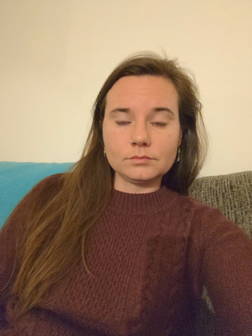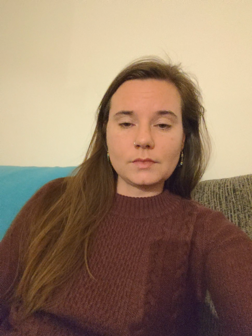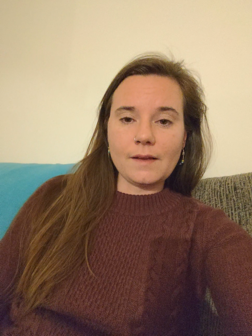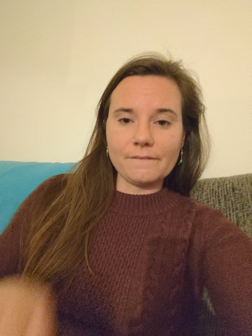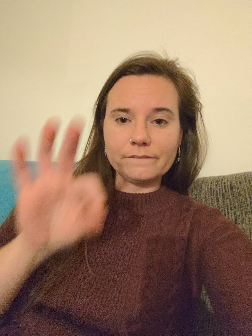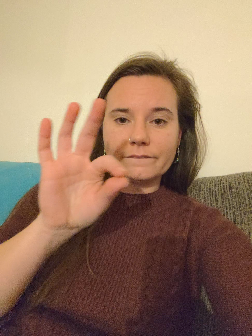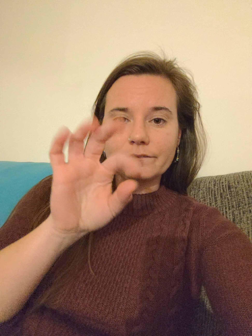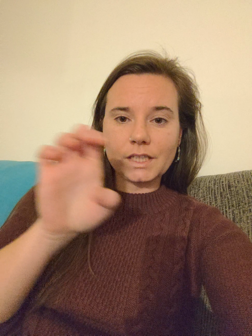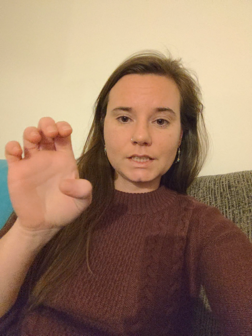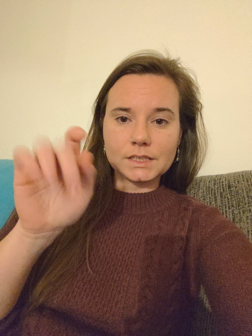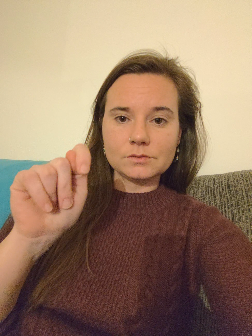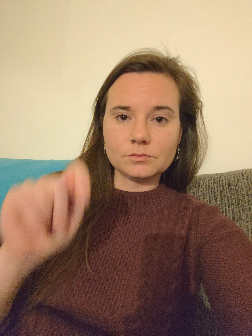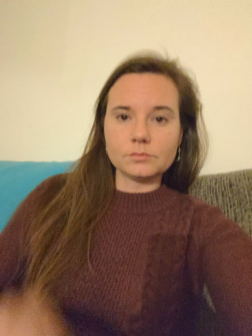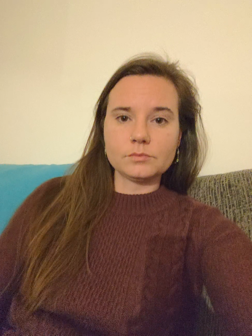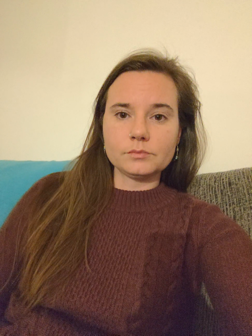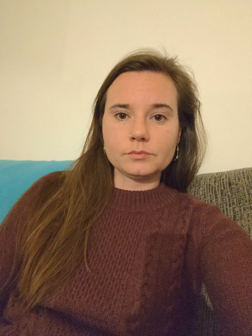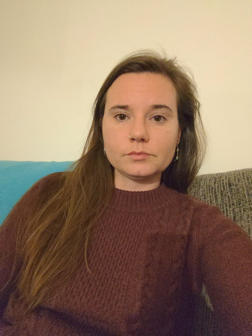feet